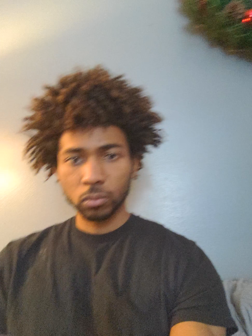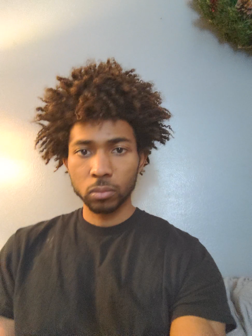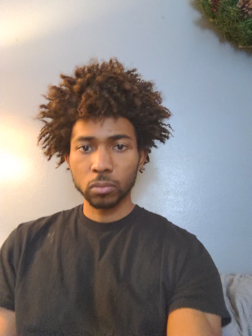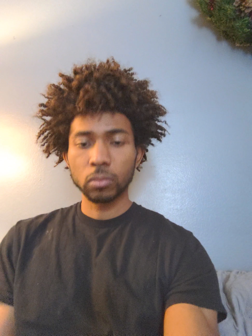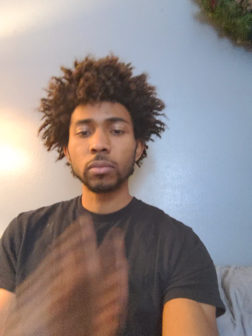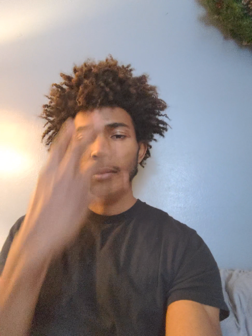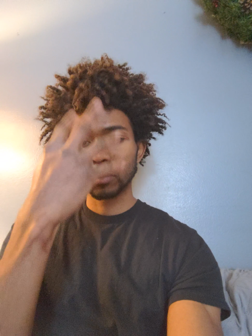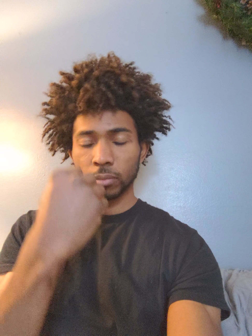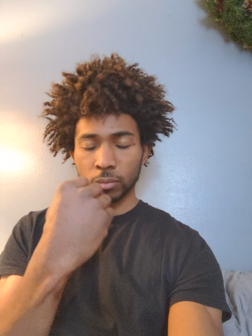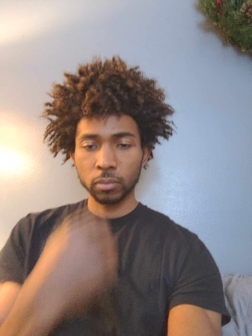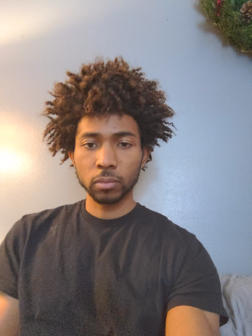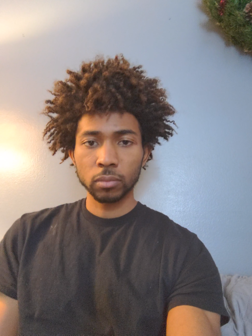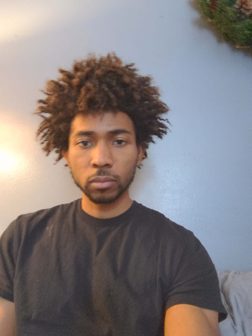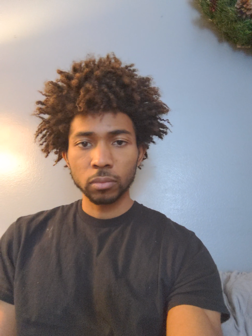sleep